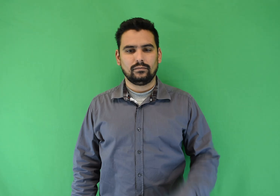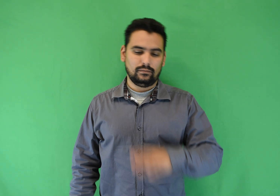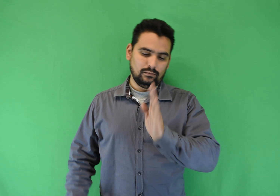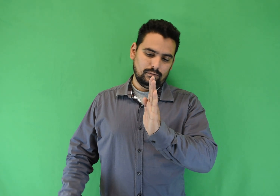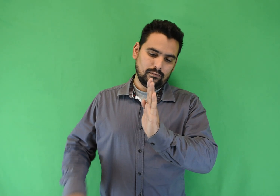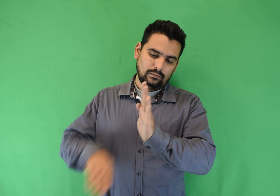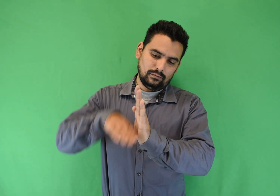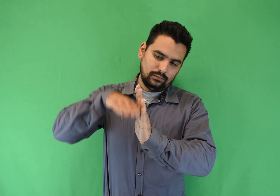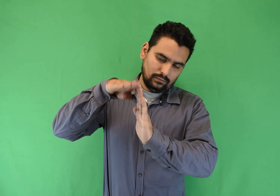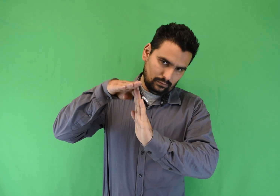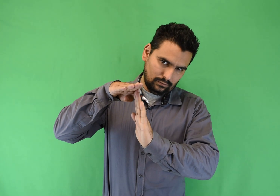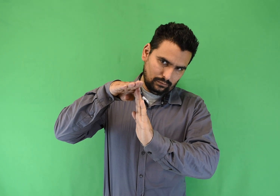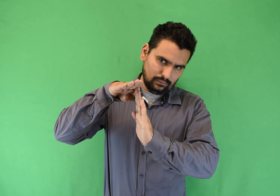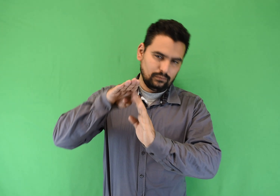elevado